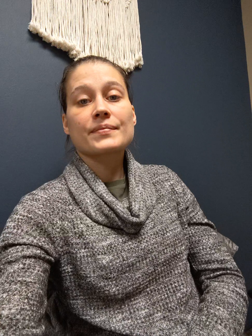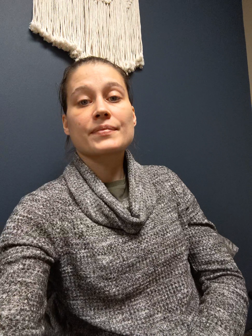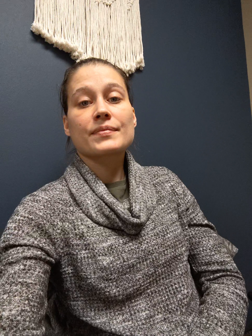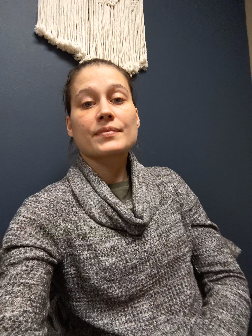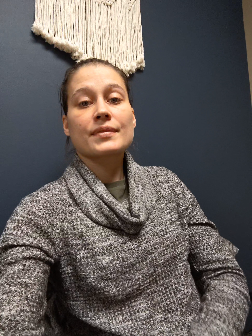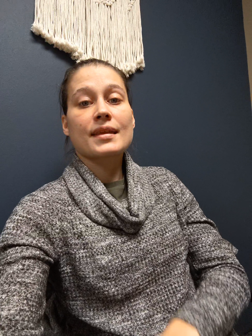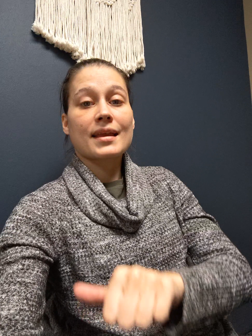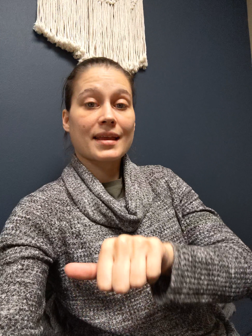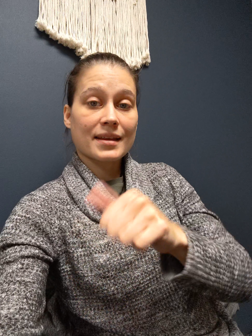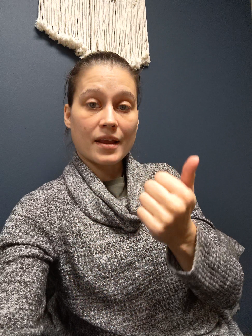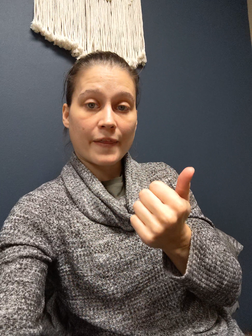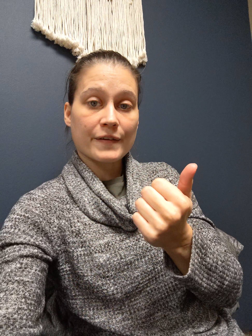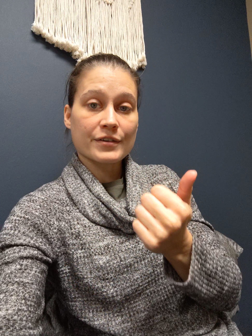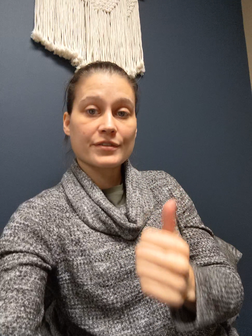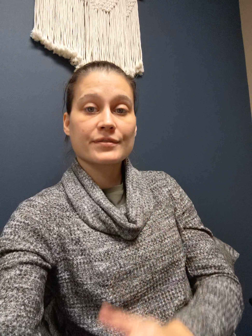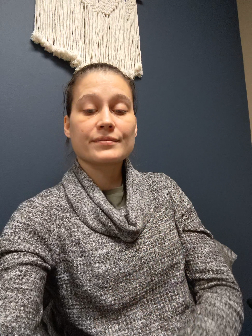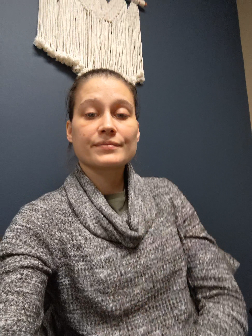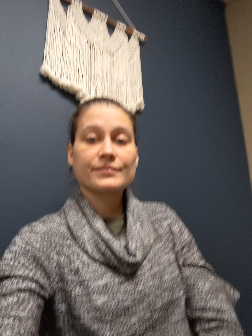another